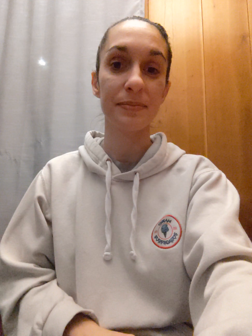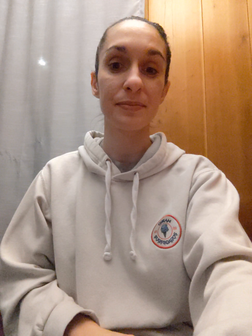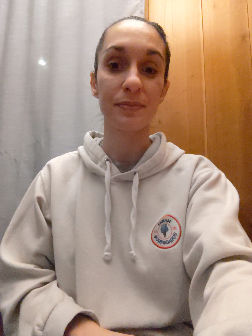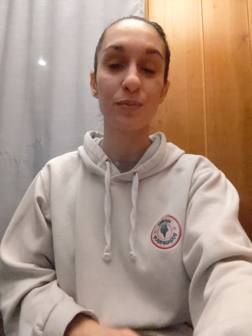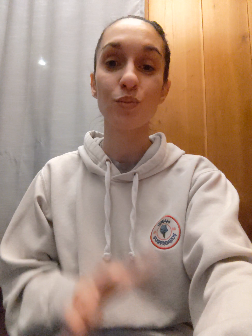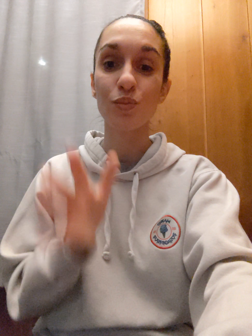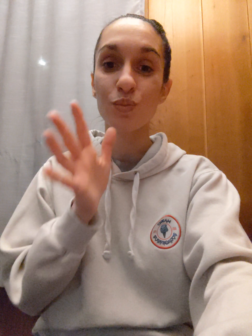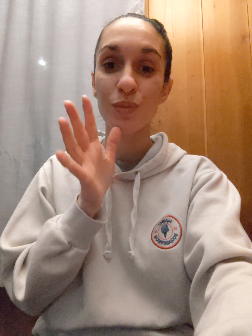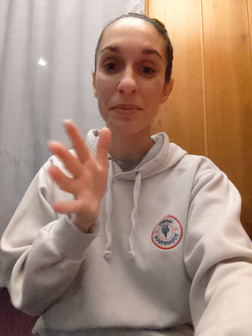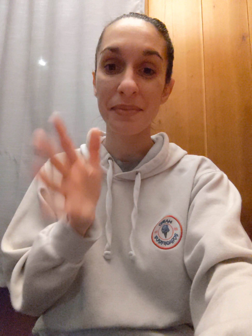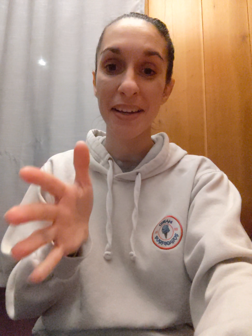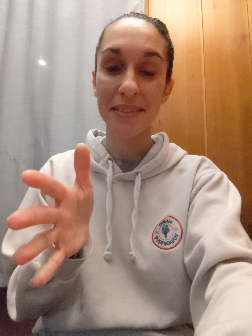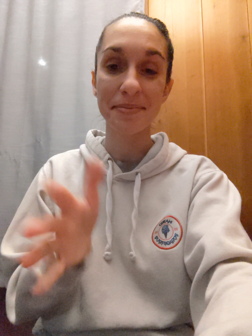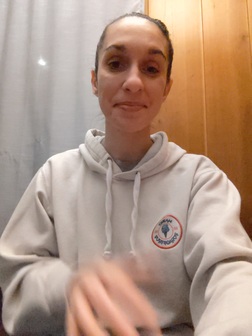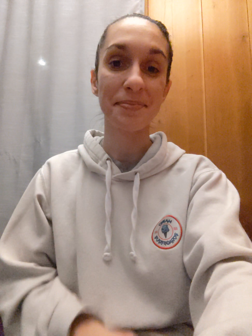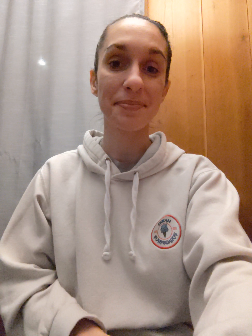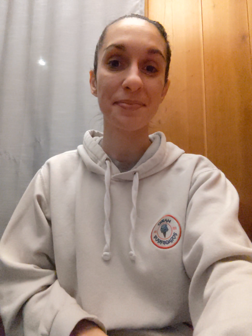grandma